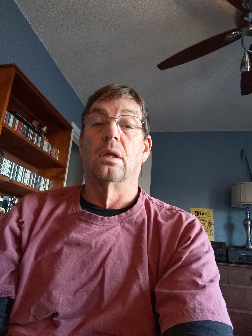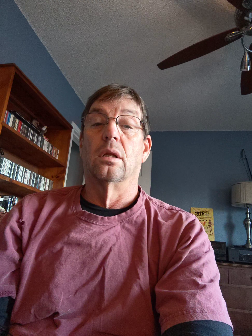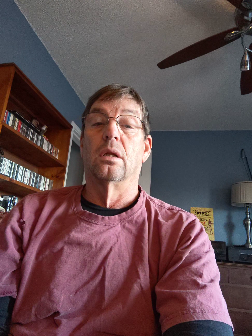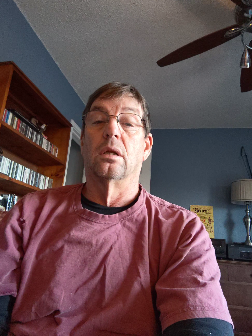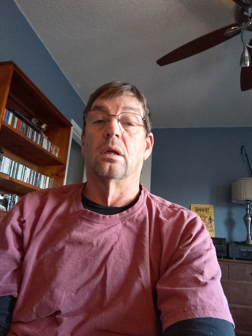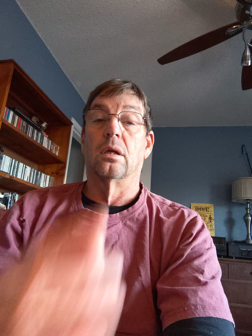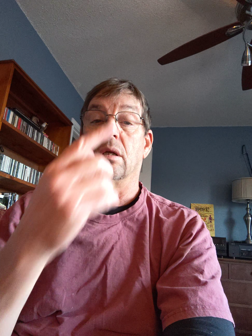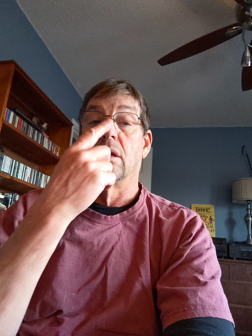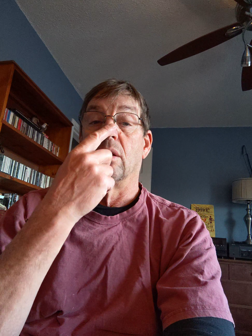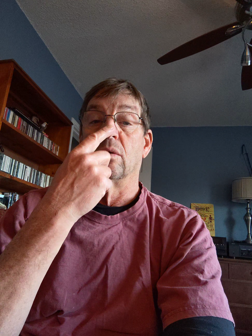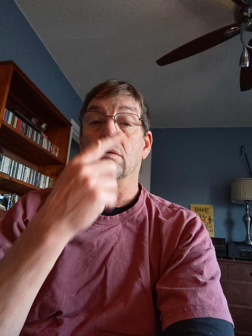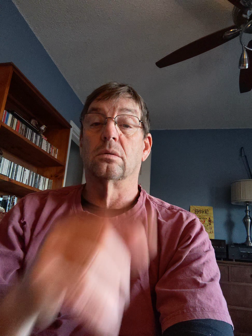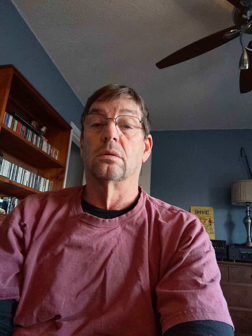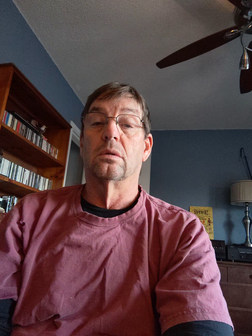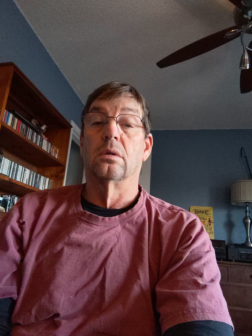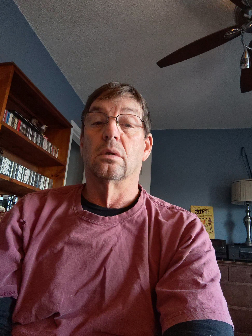nose